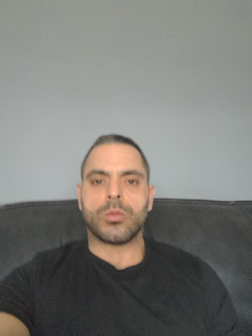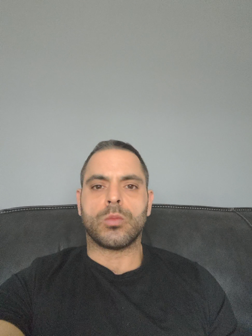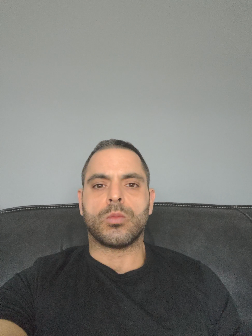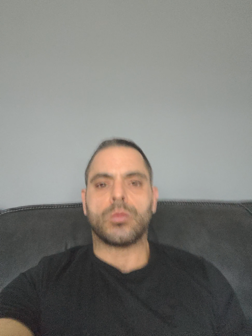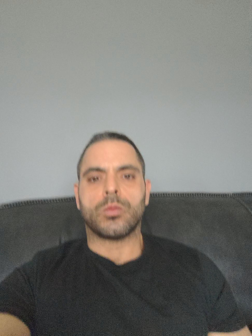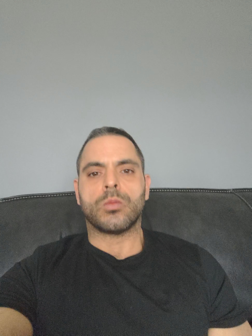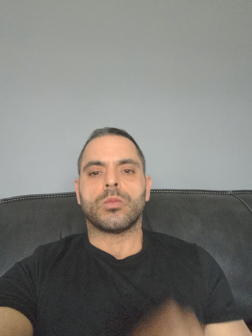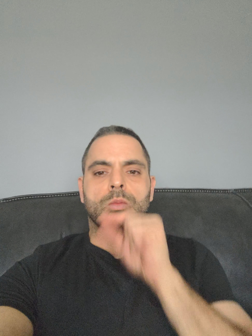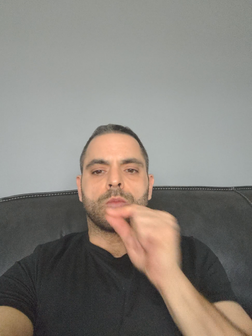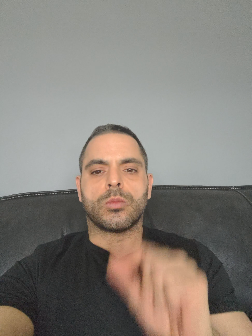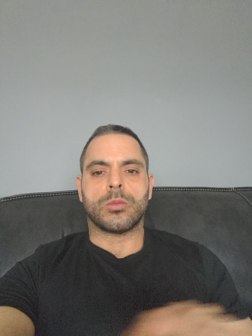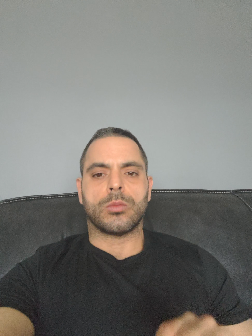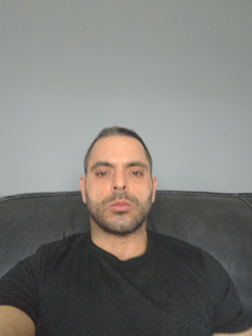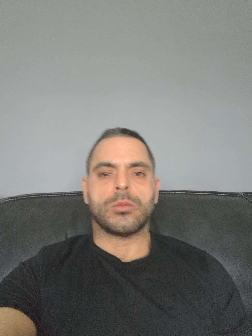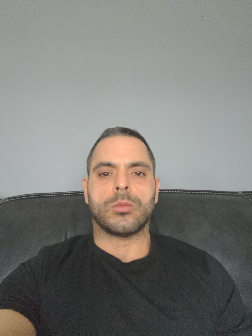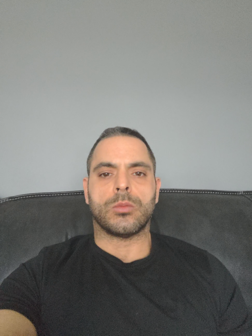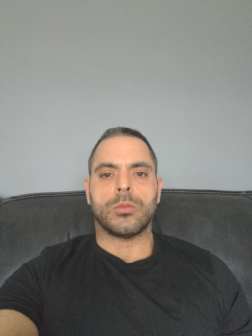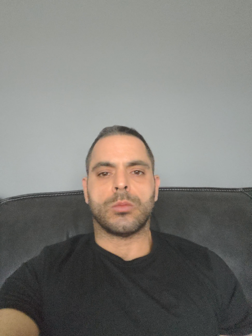pencil